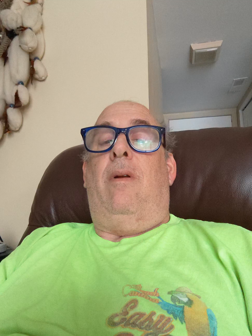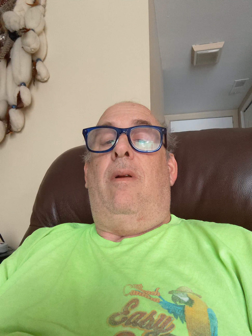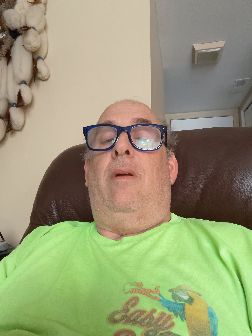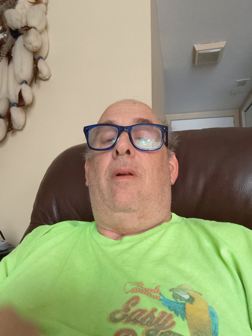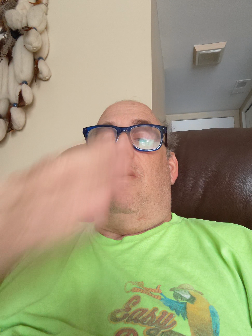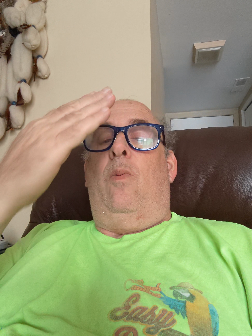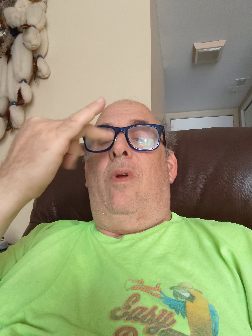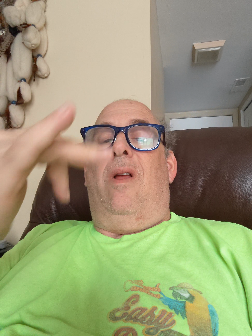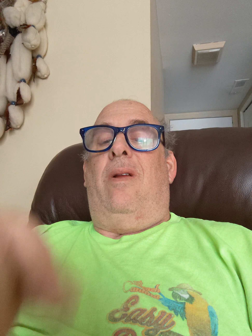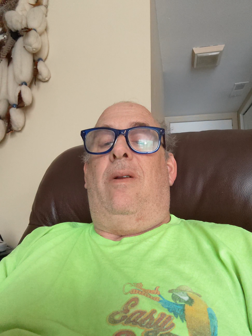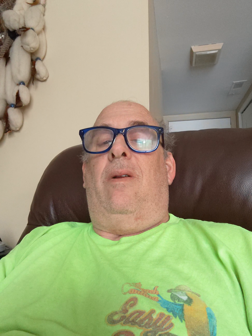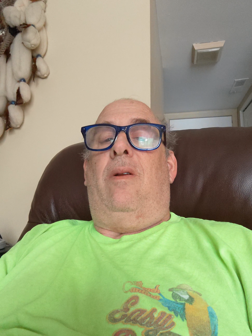why